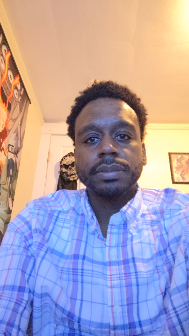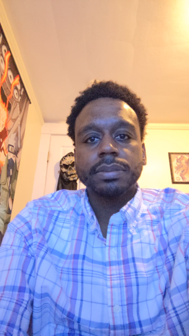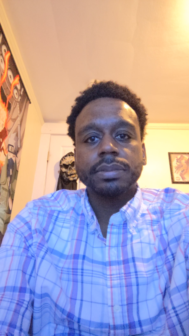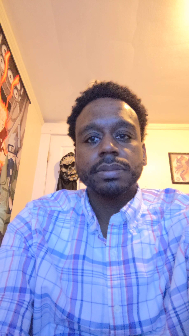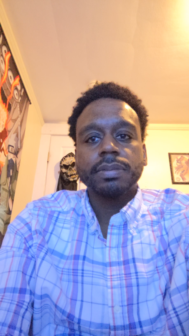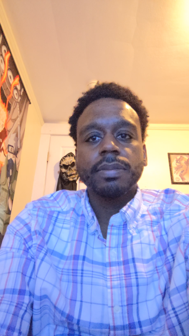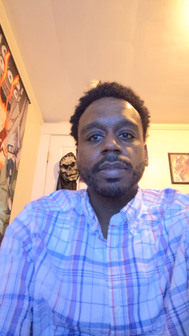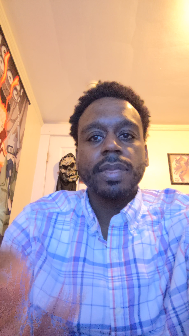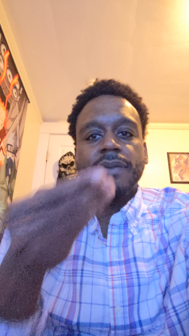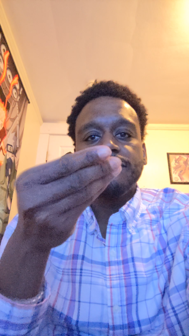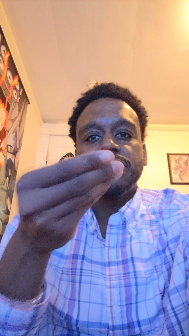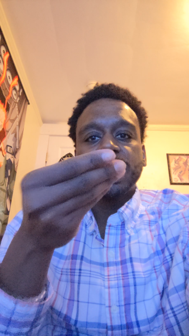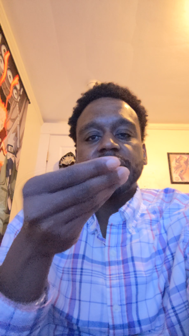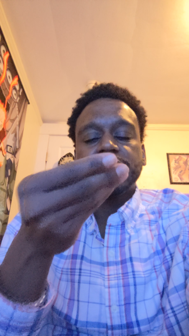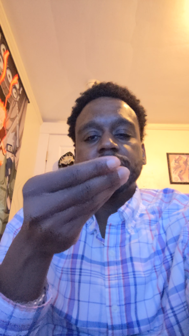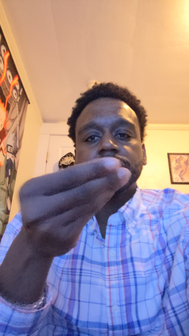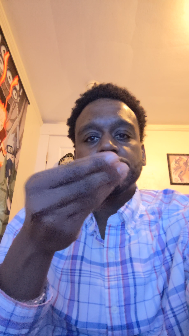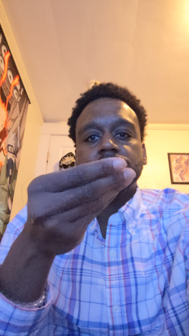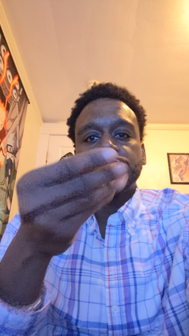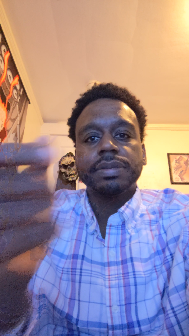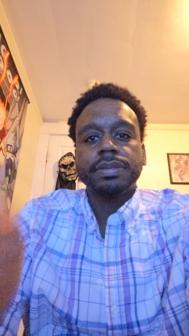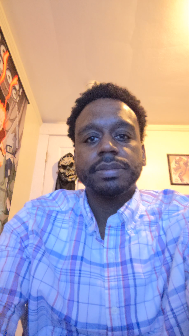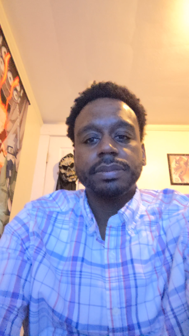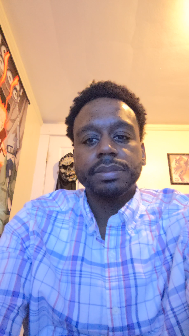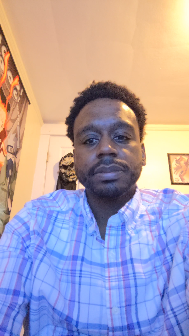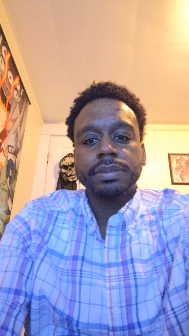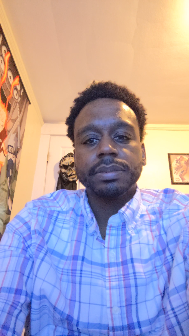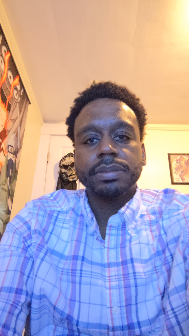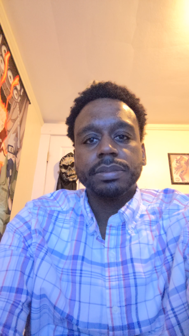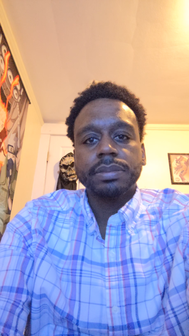feed